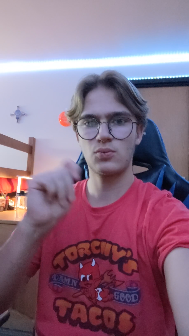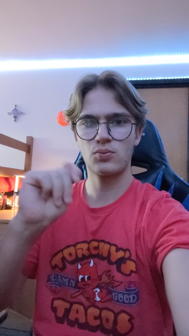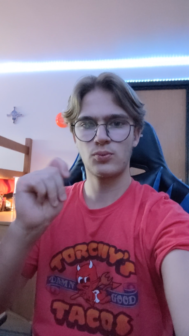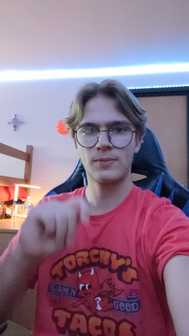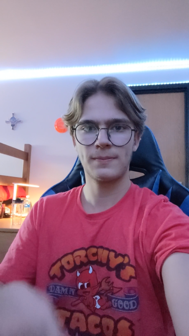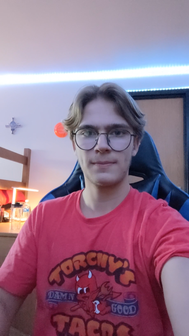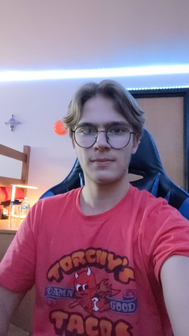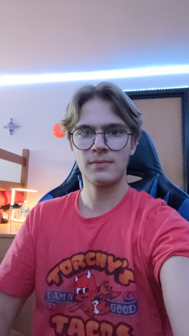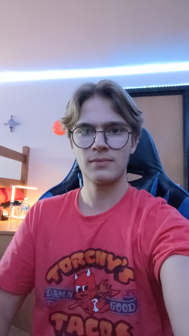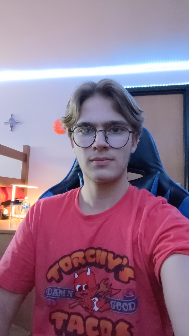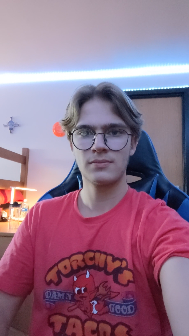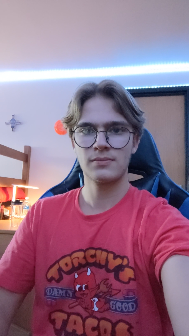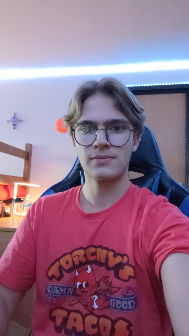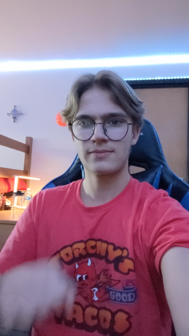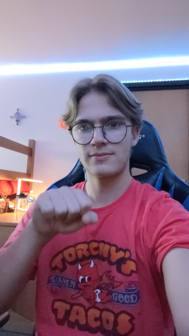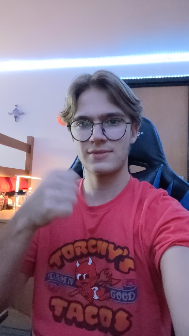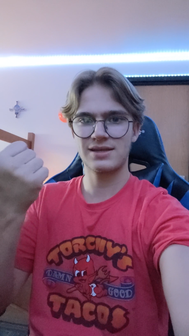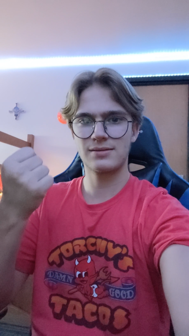break